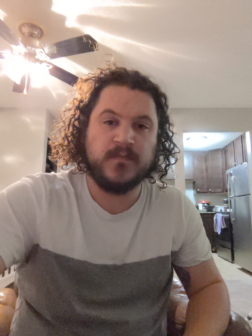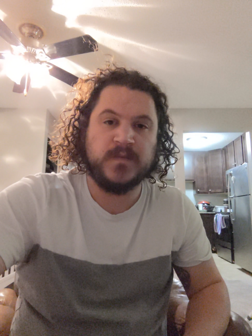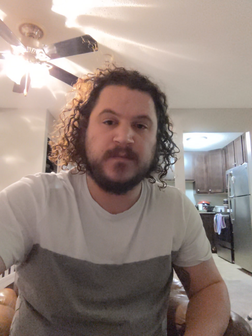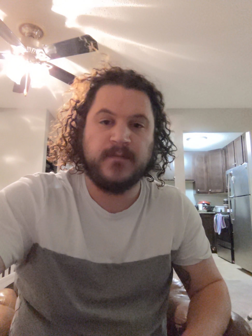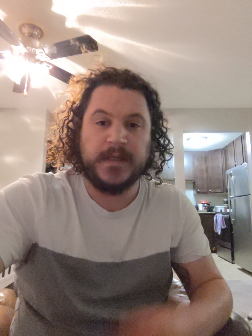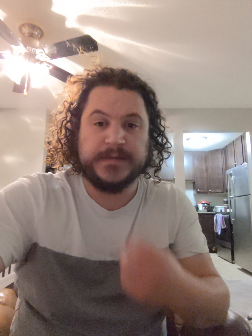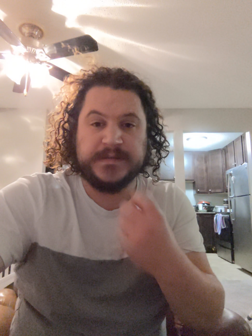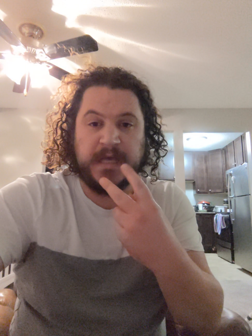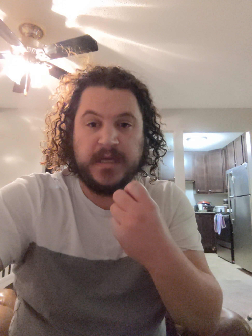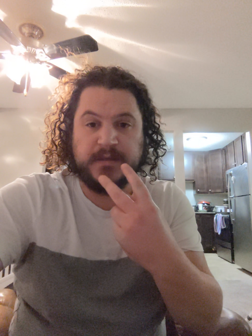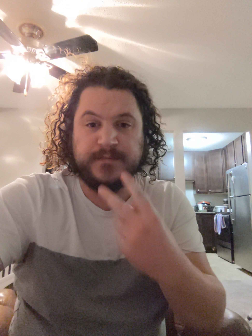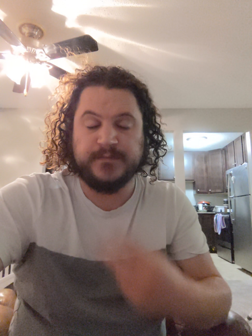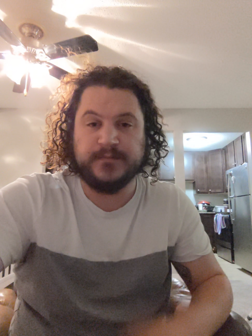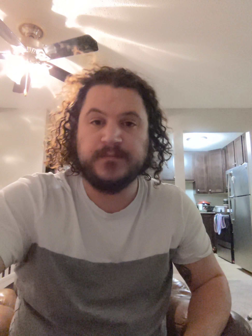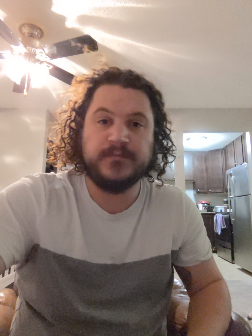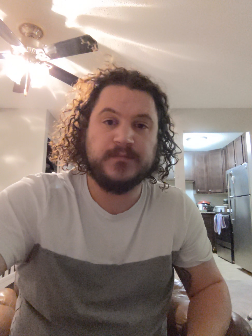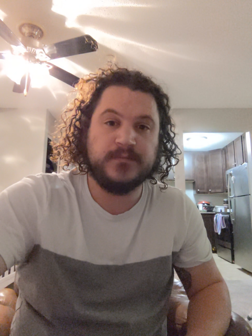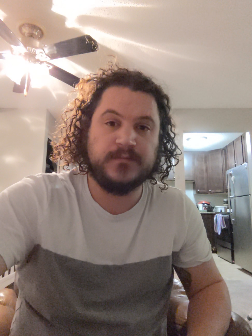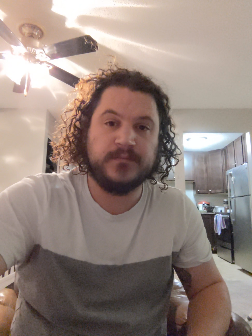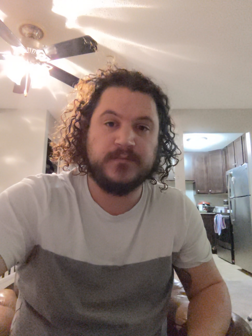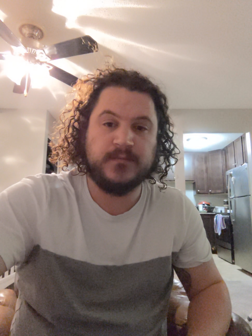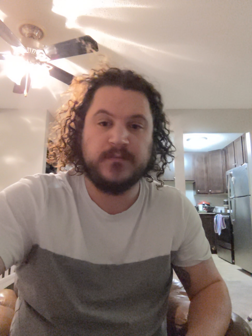snack